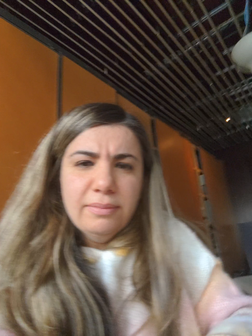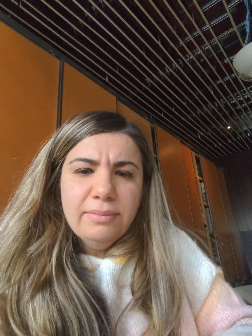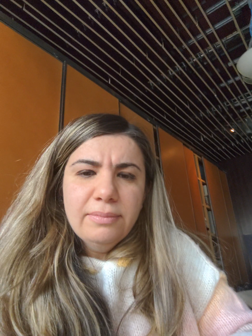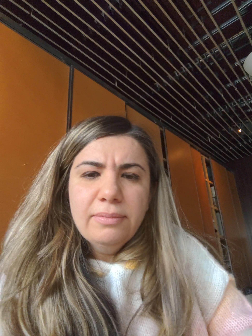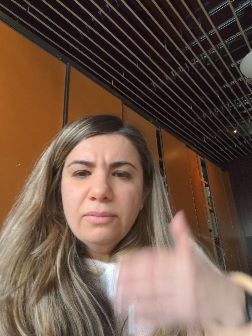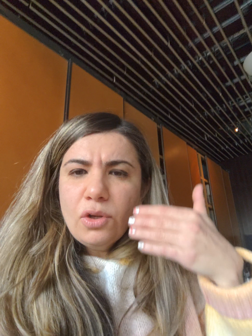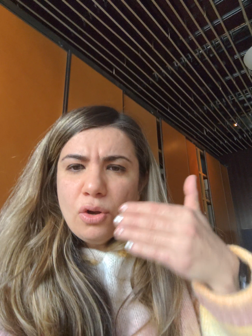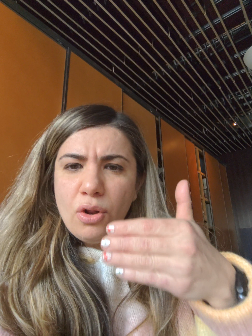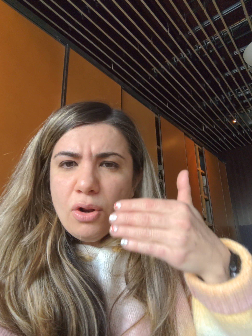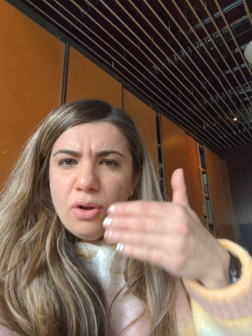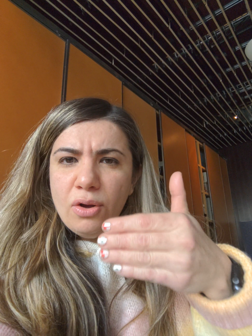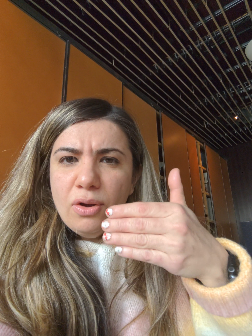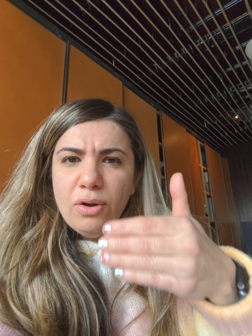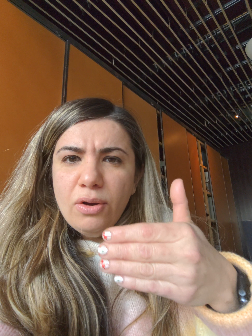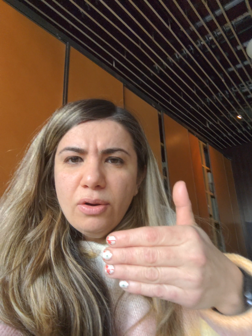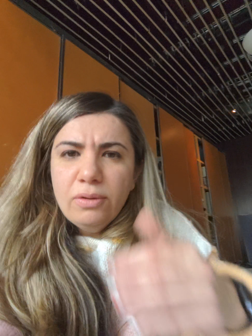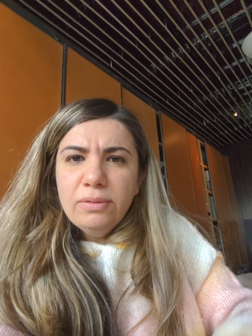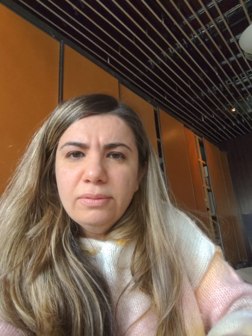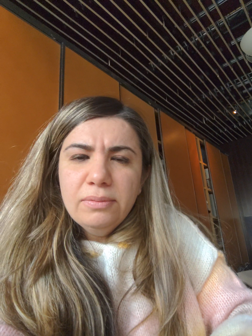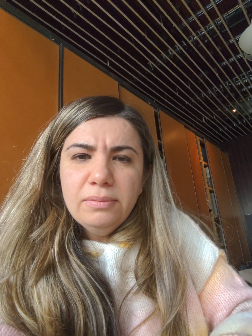closet